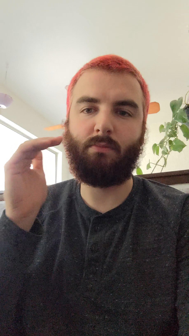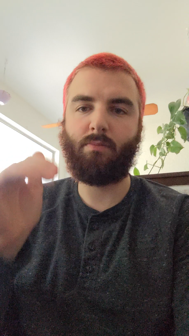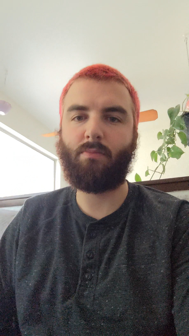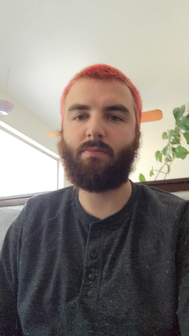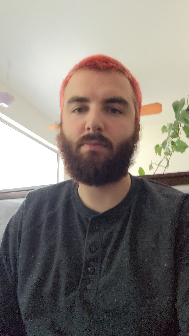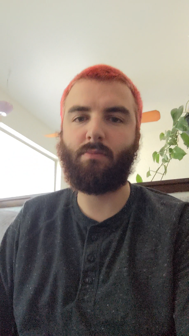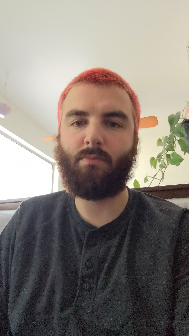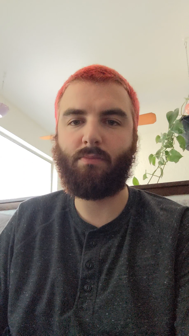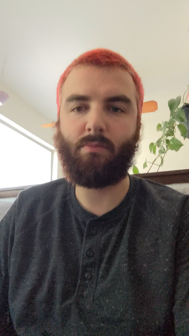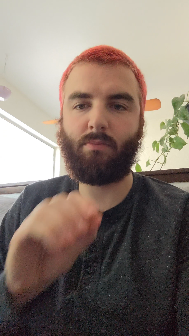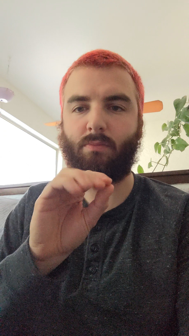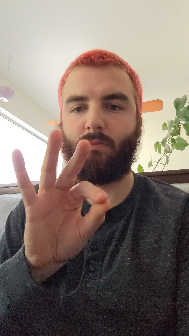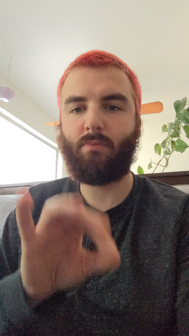of